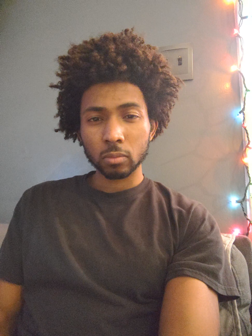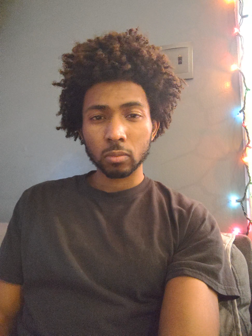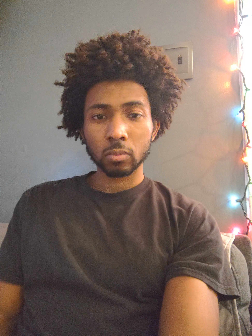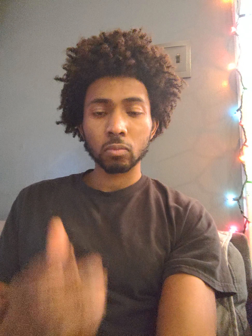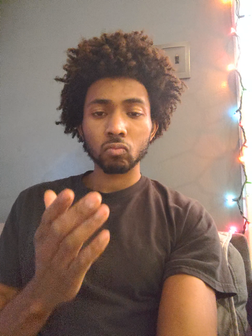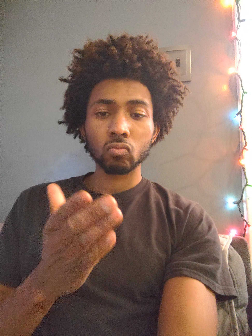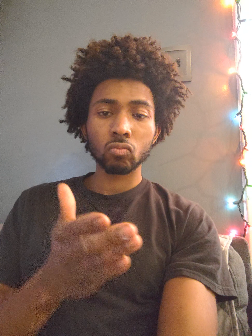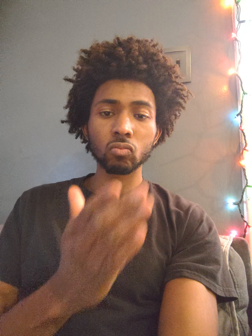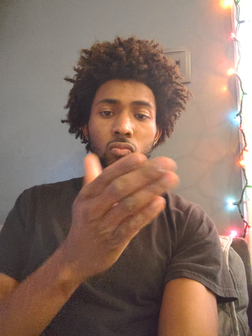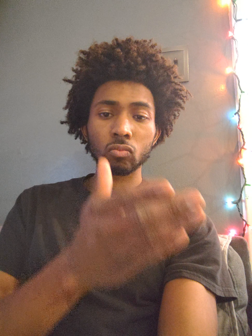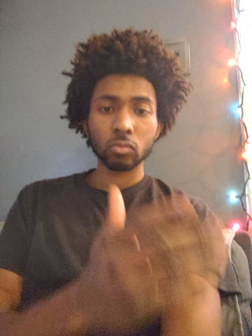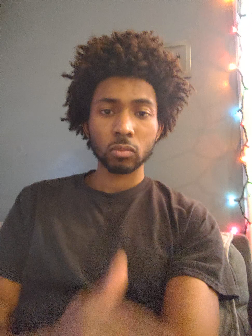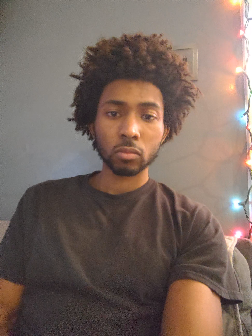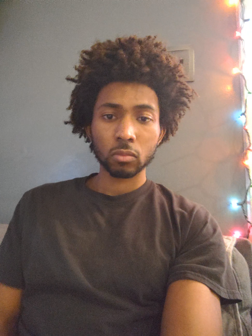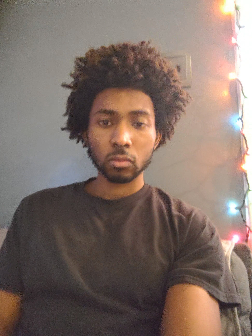boat